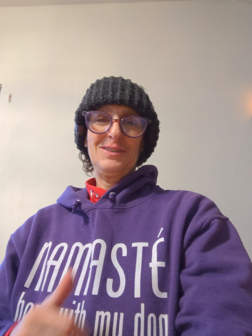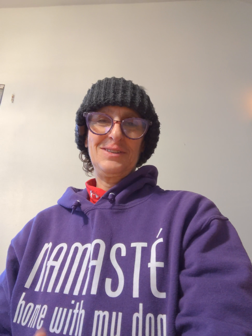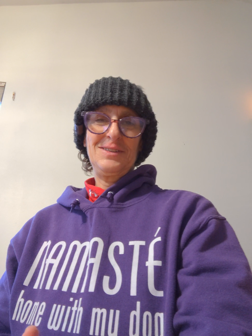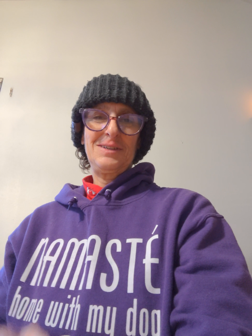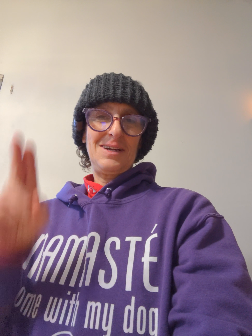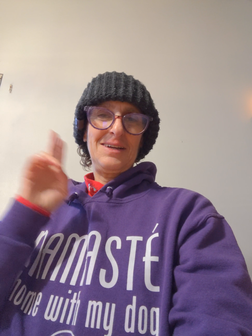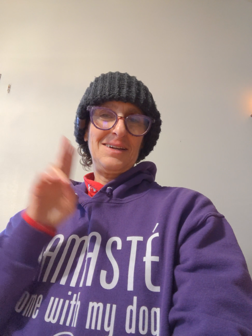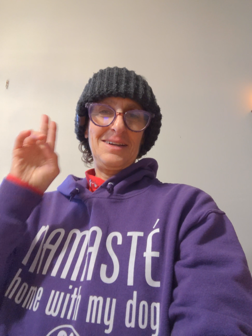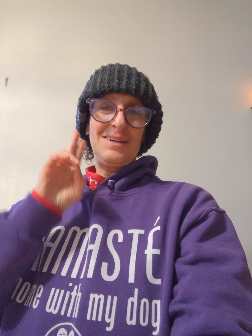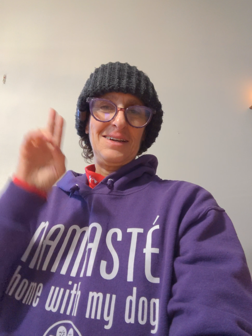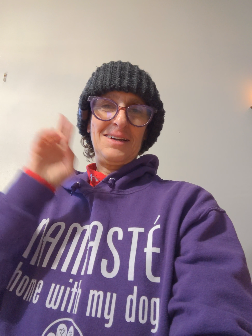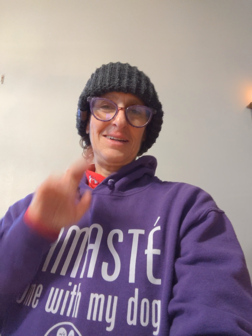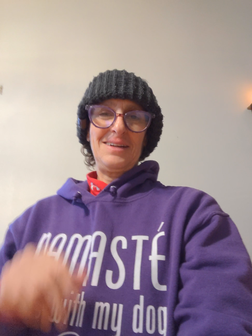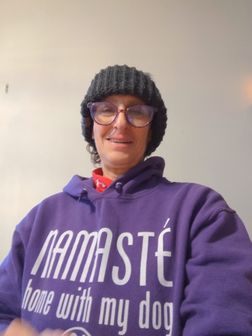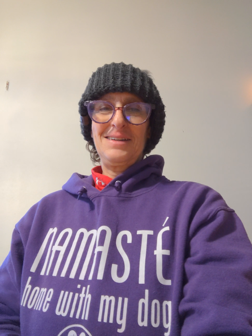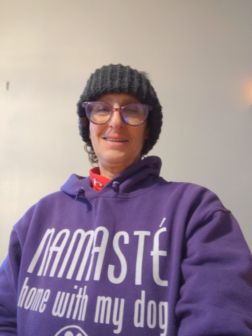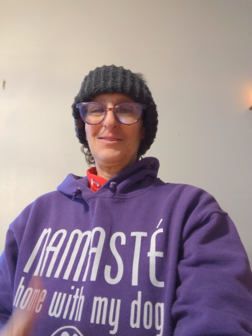uncle